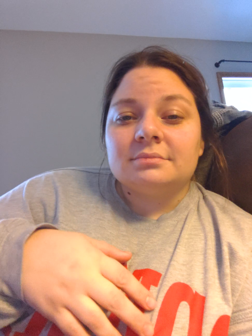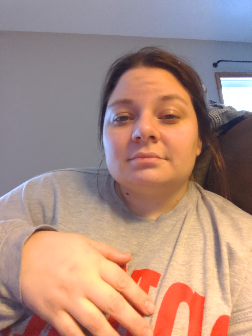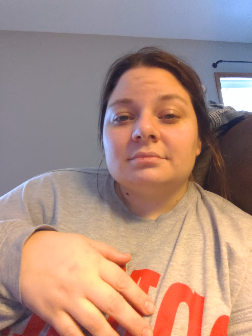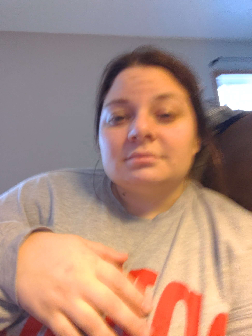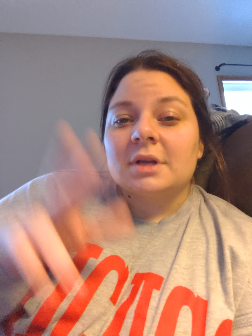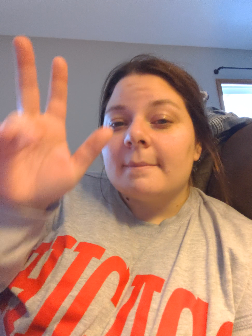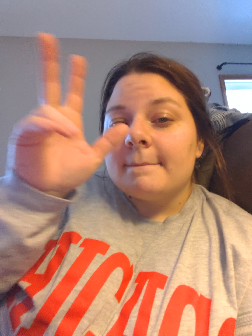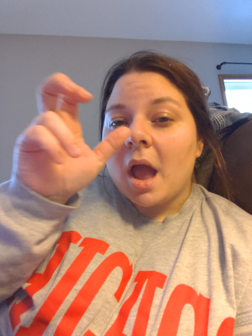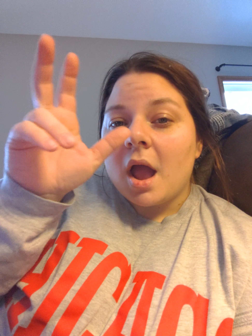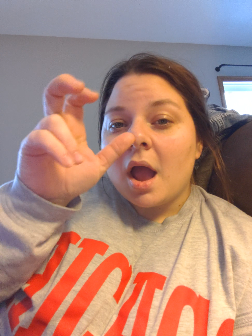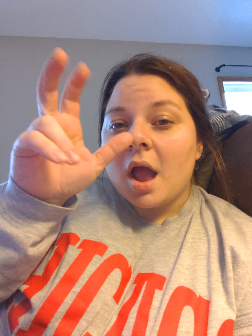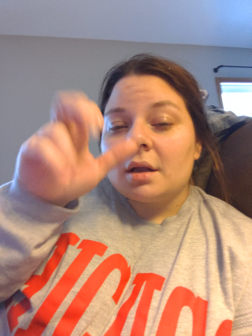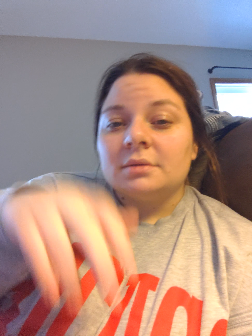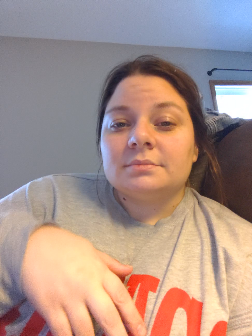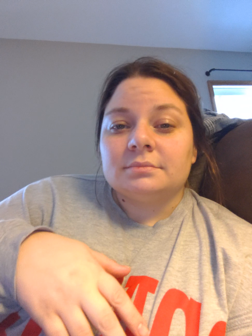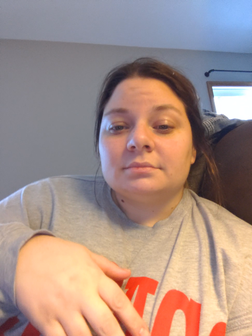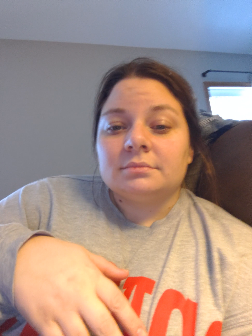bug